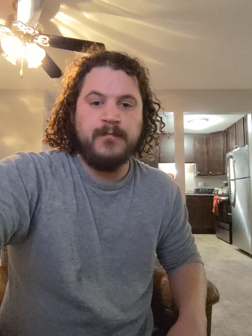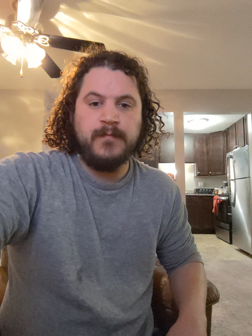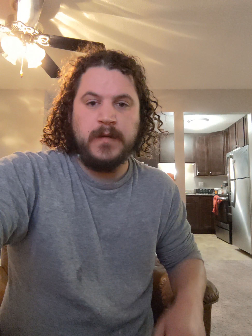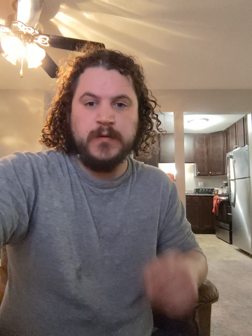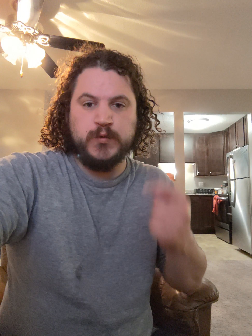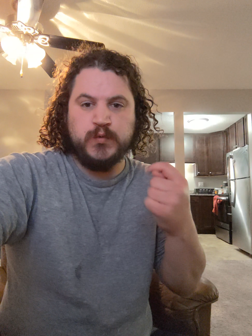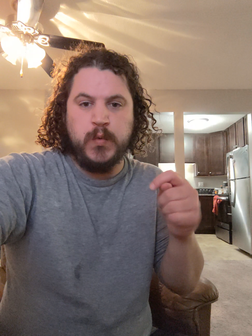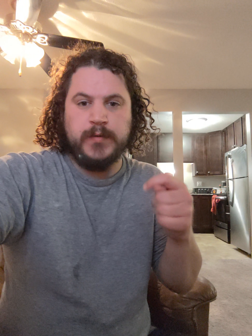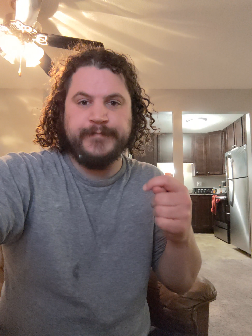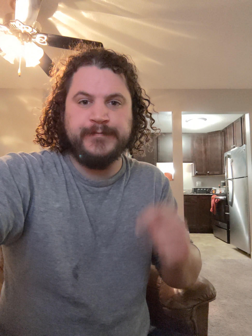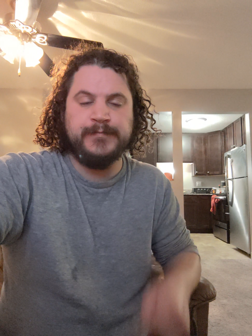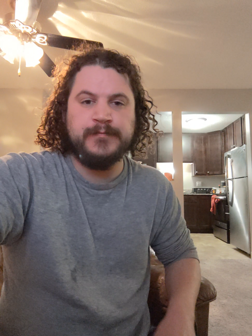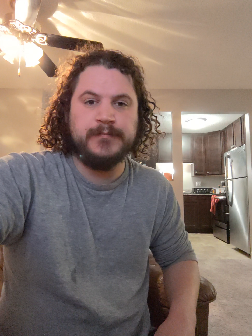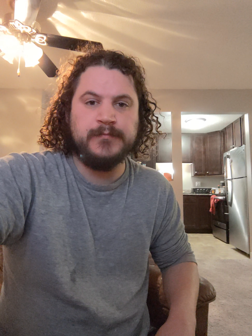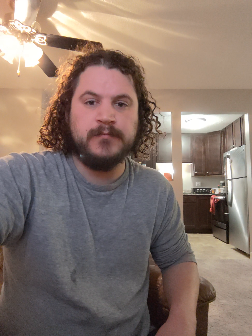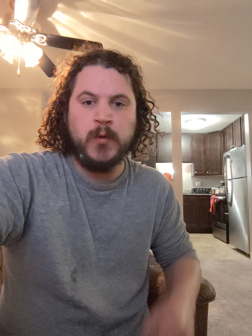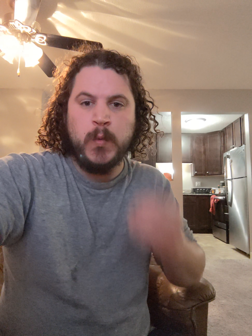toy